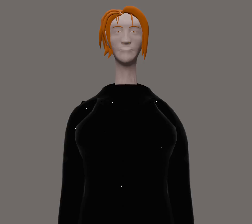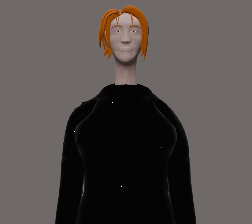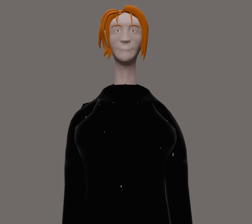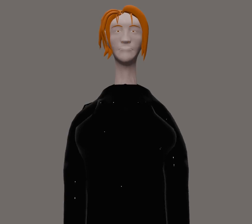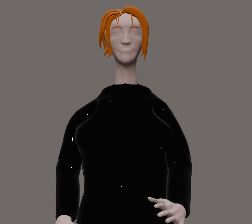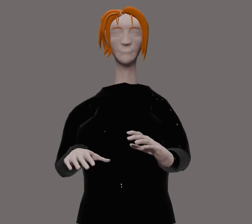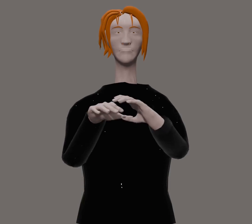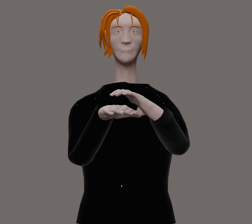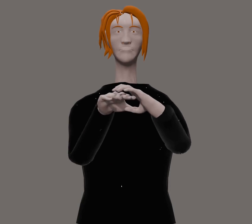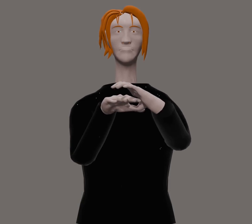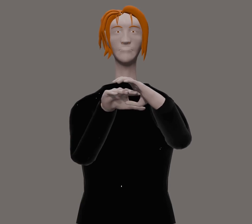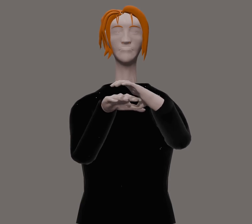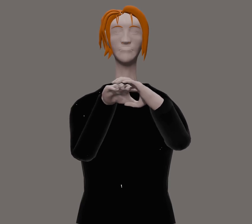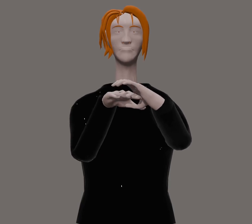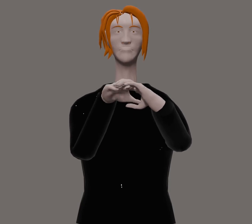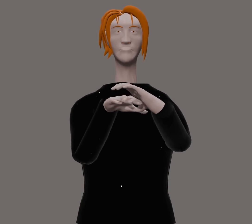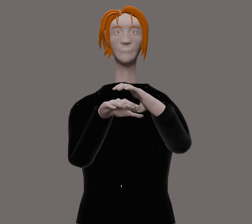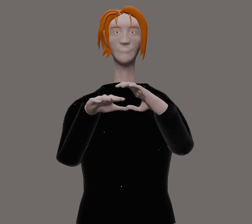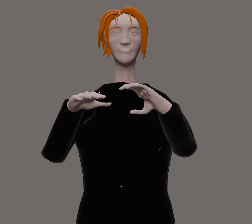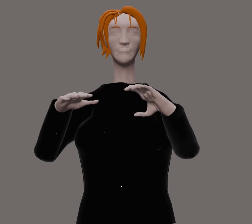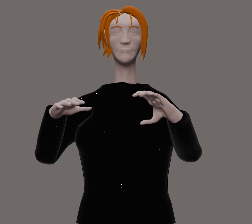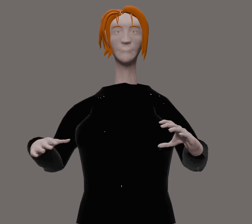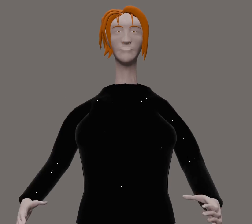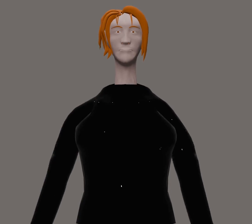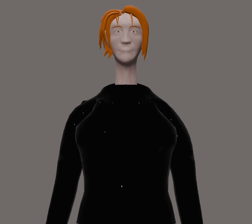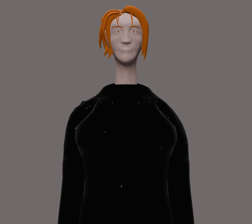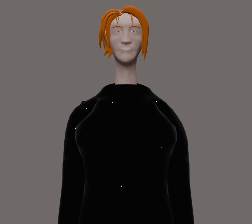Blabbermouth